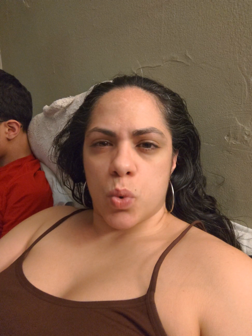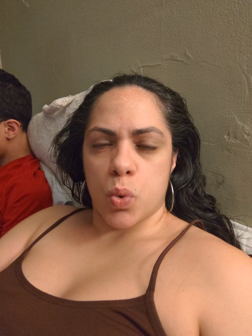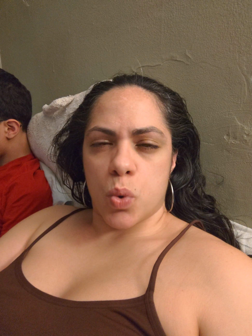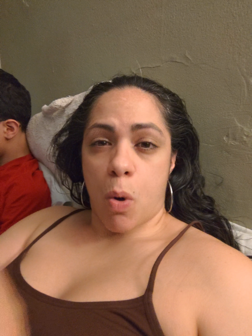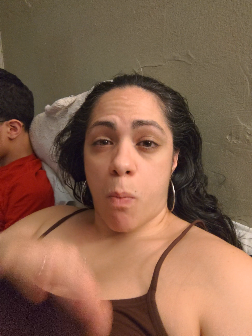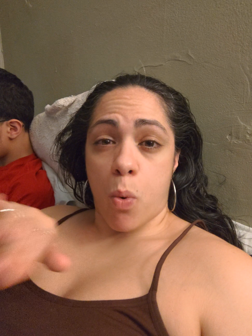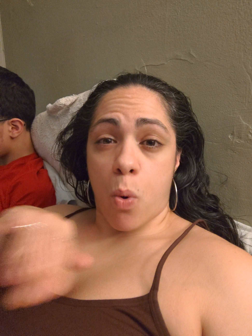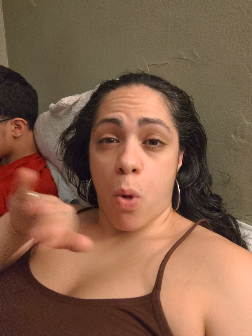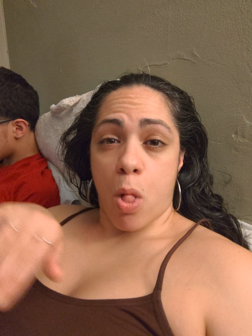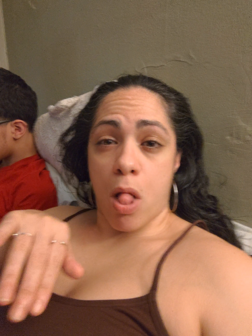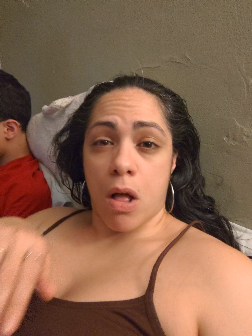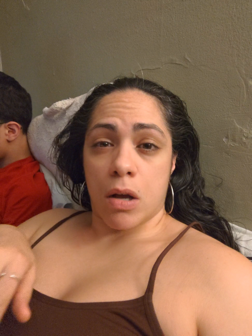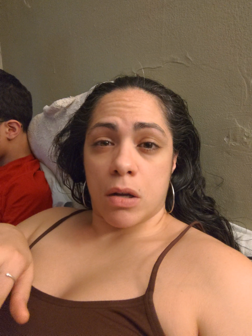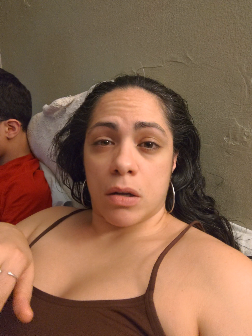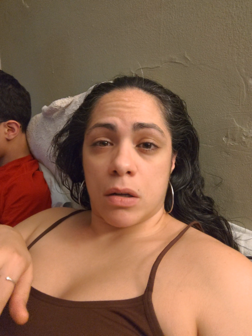pool